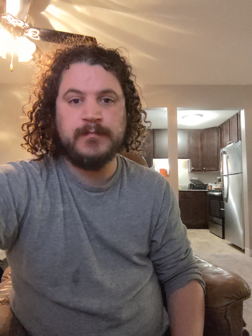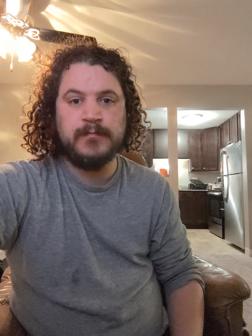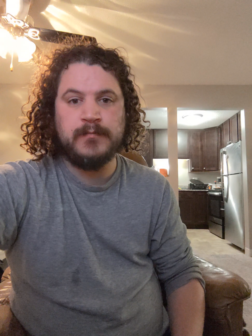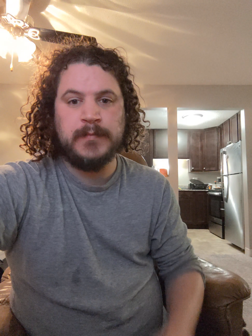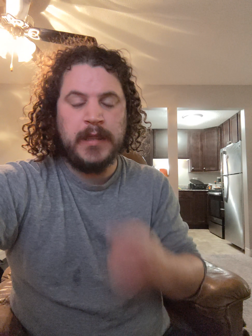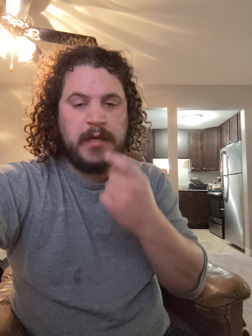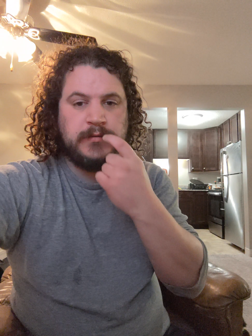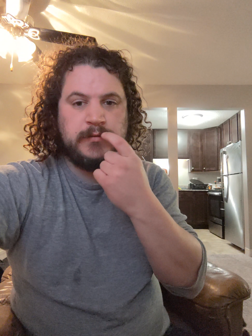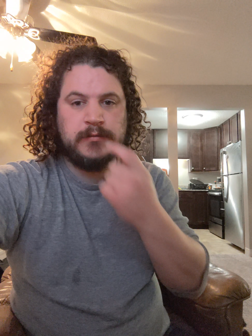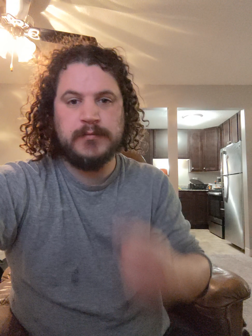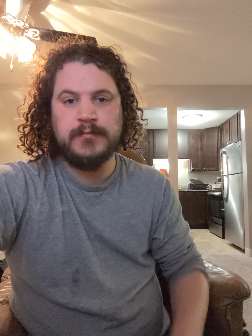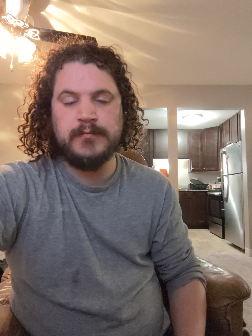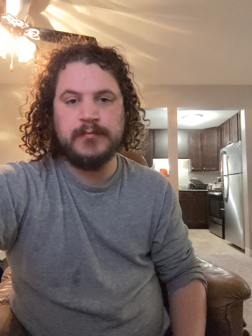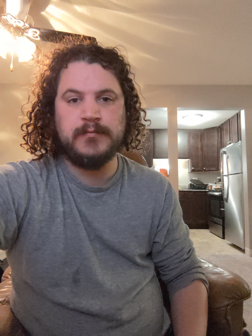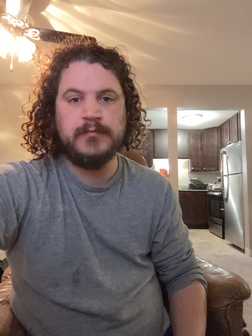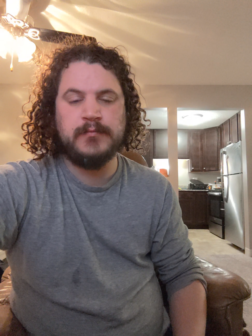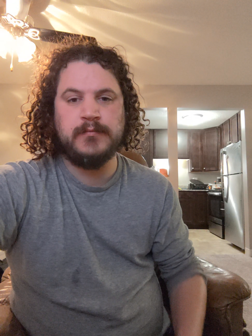window